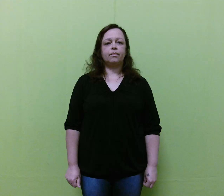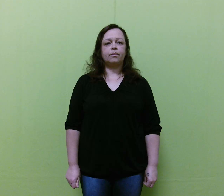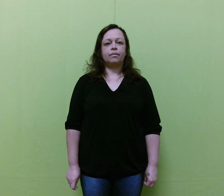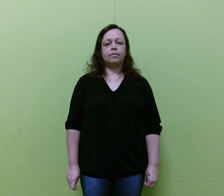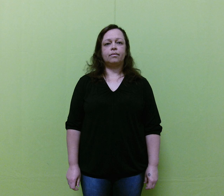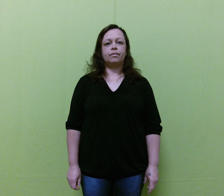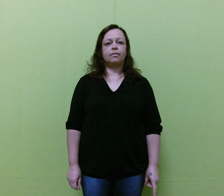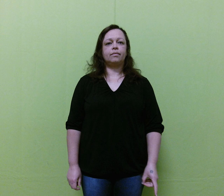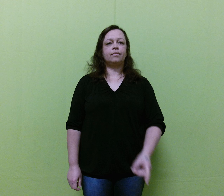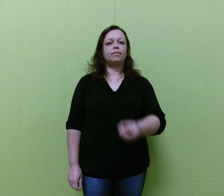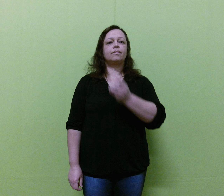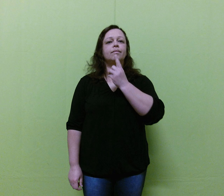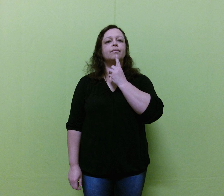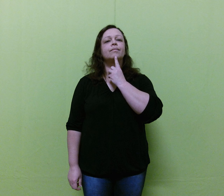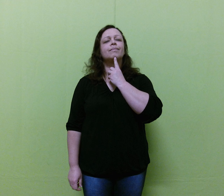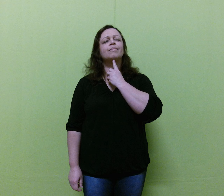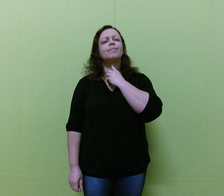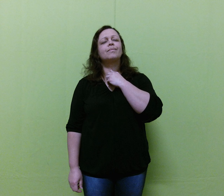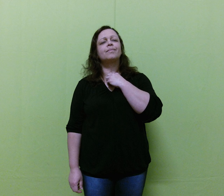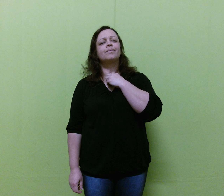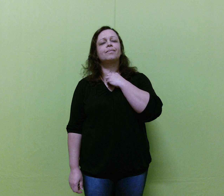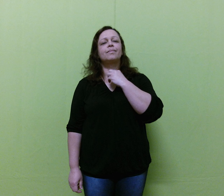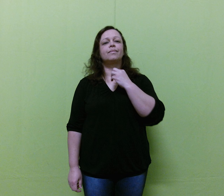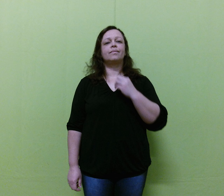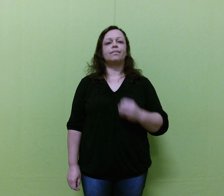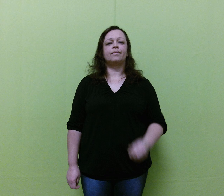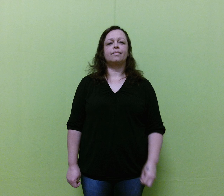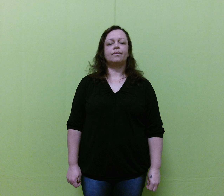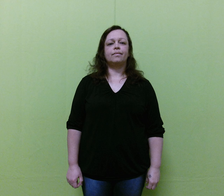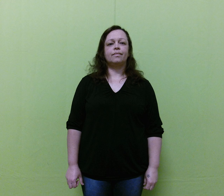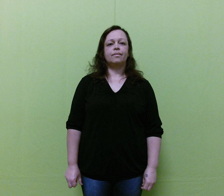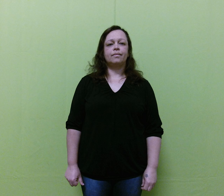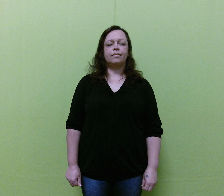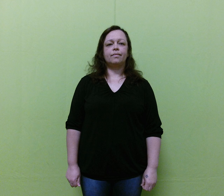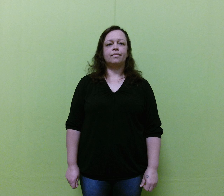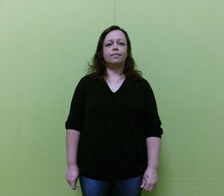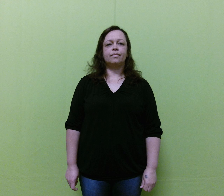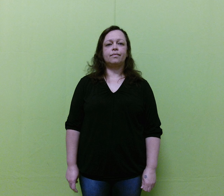vontade